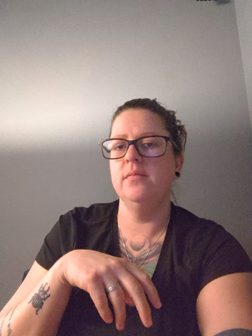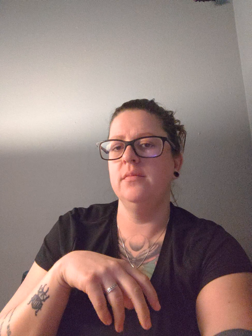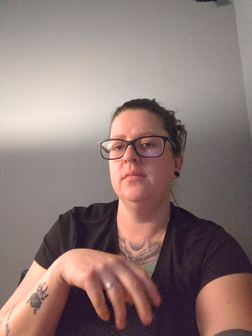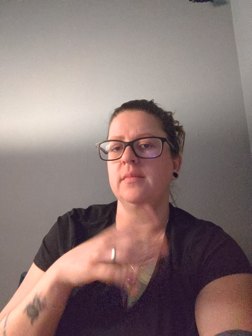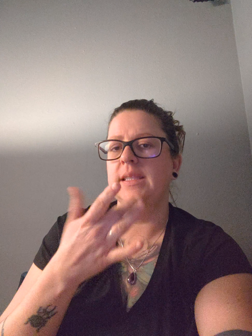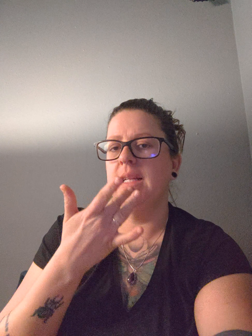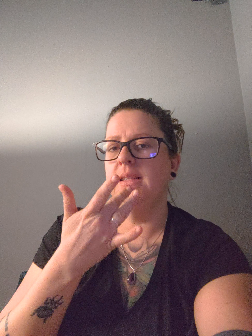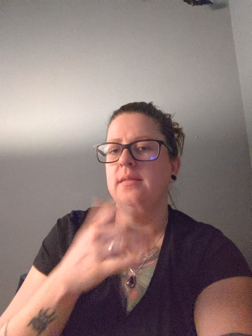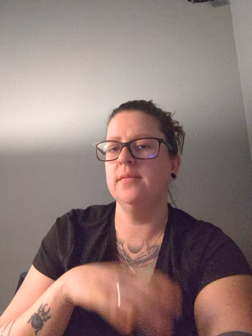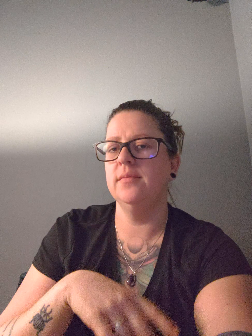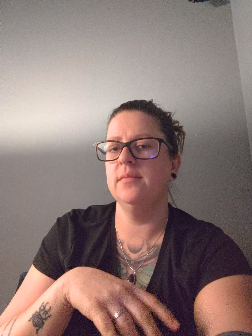taste